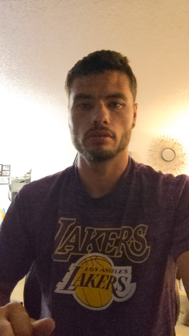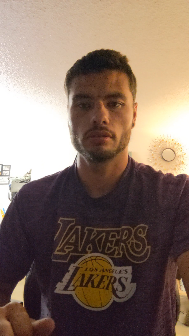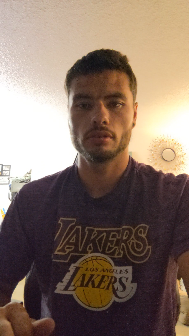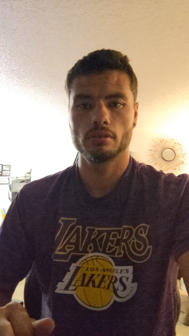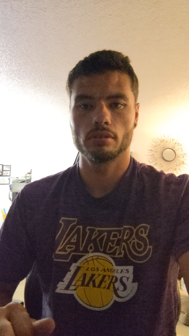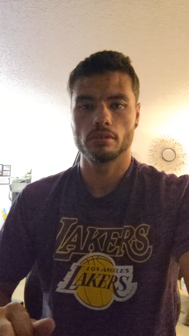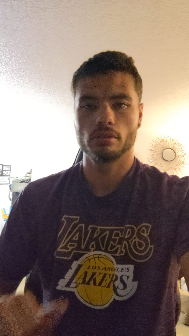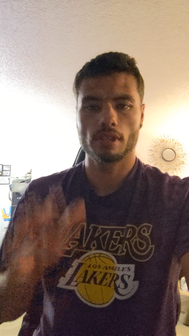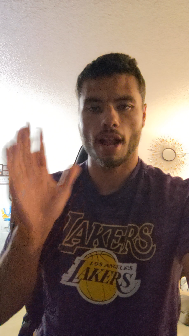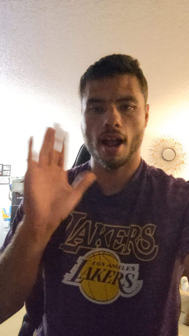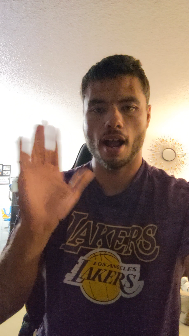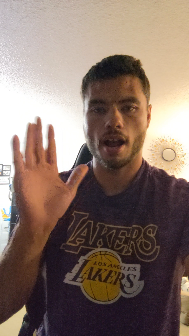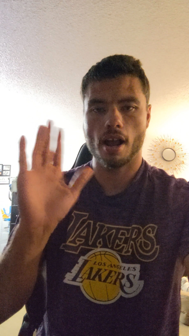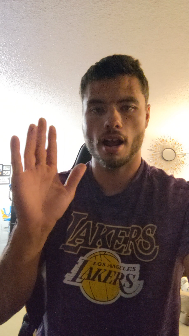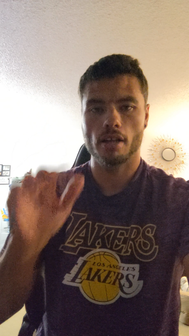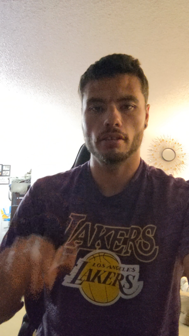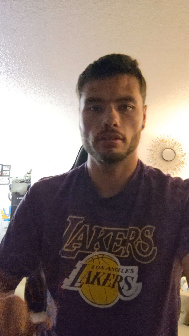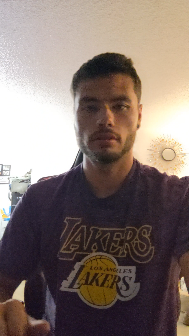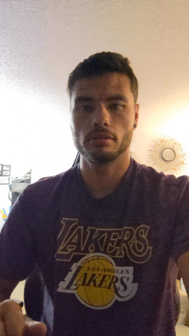hi